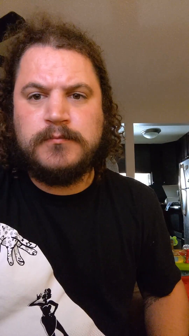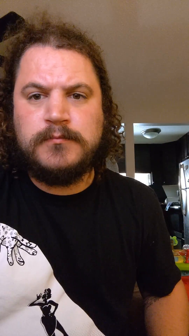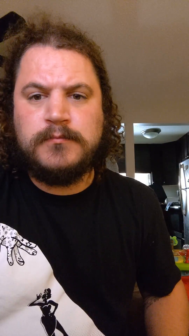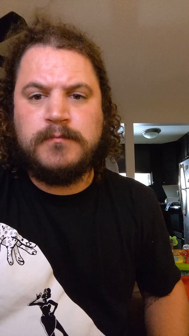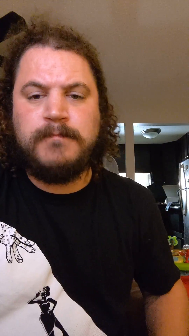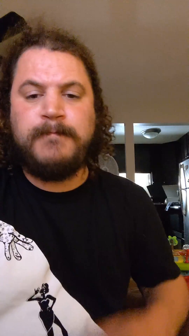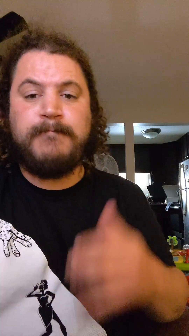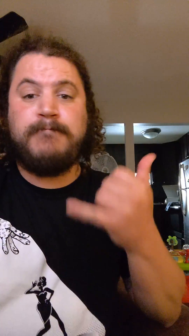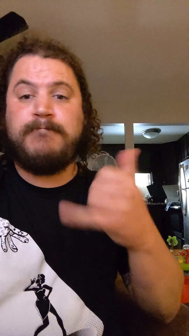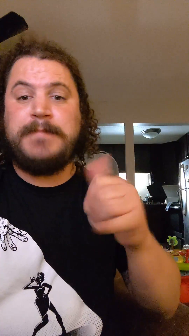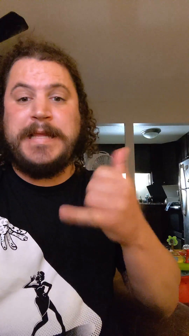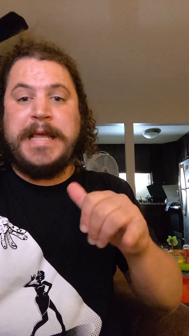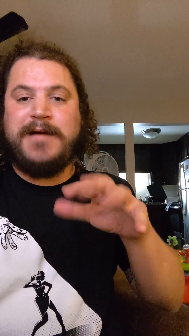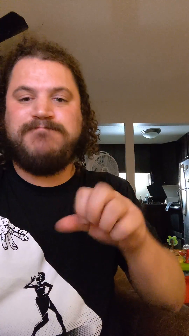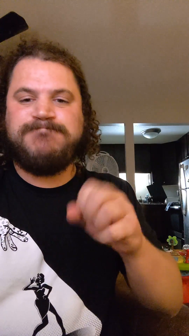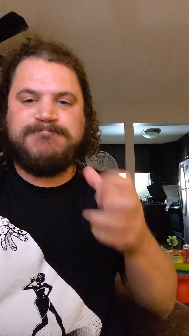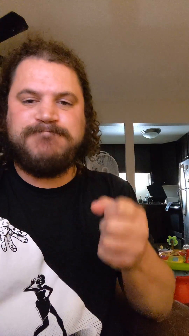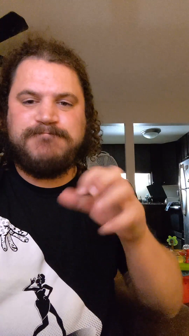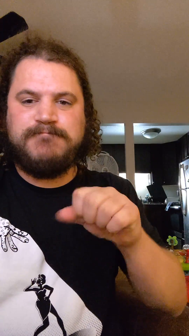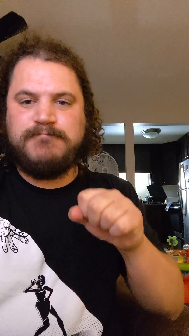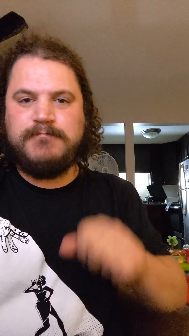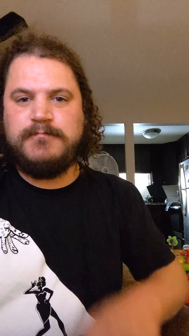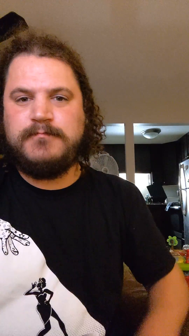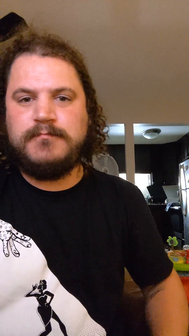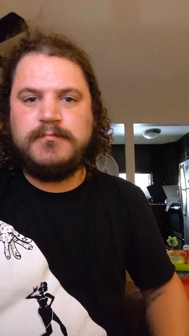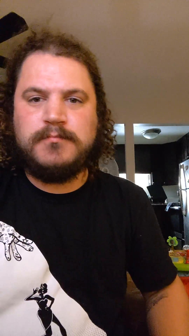play dough